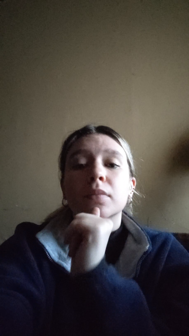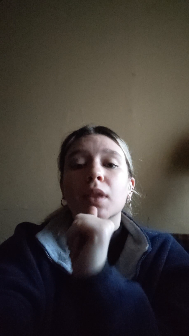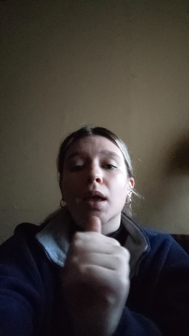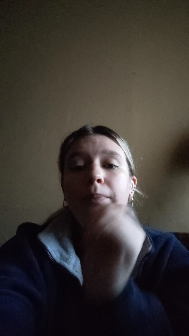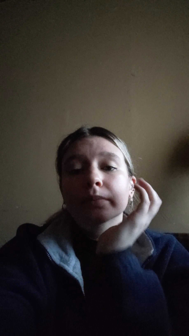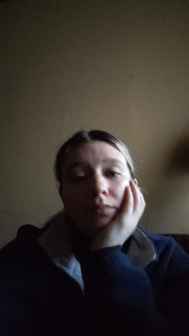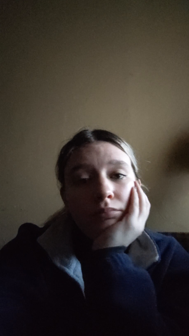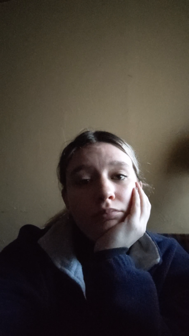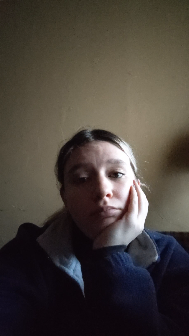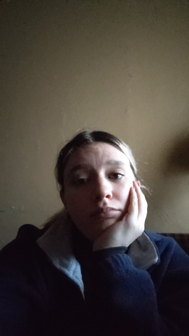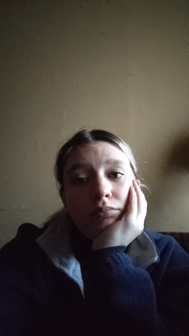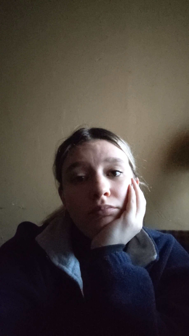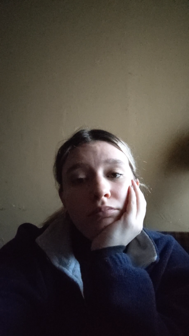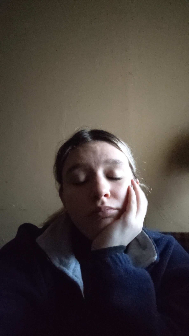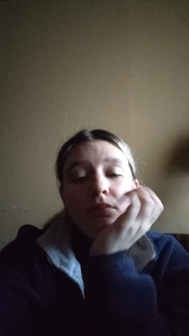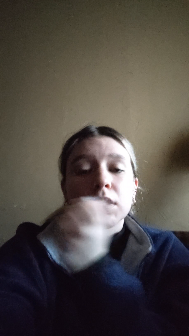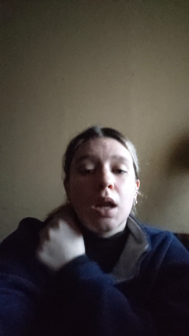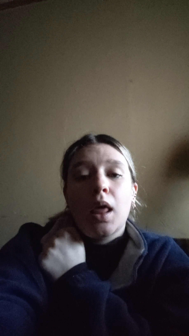love